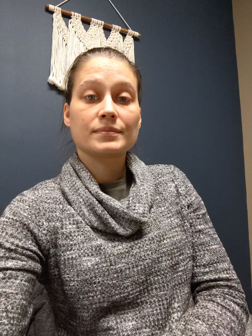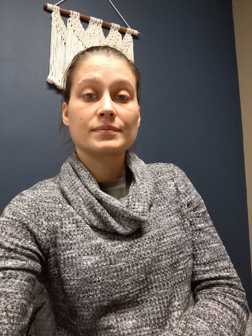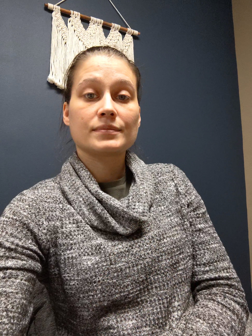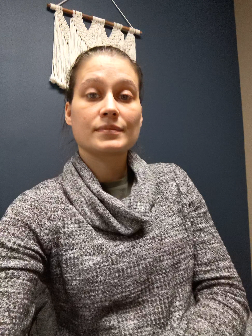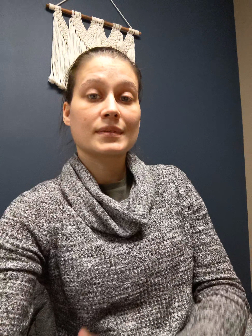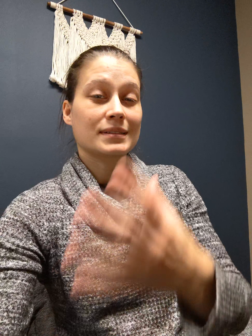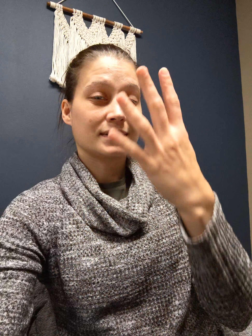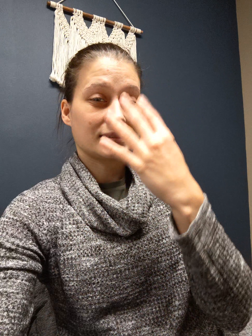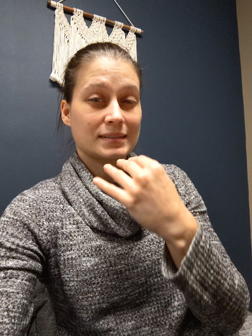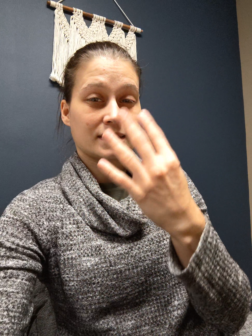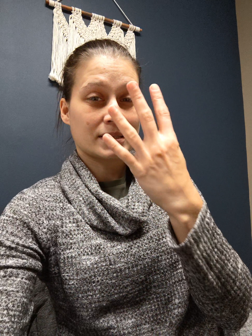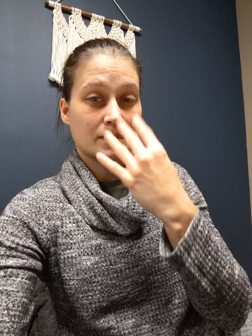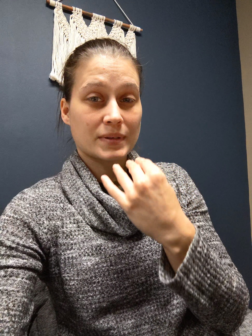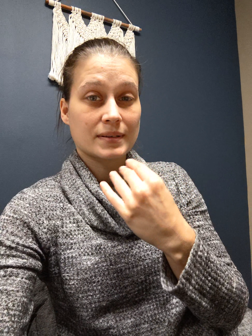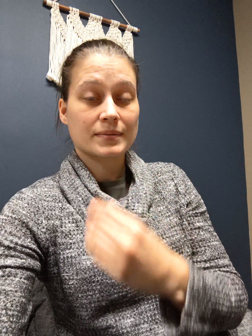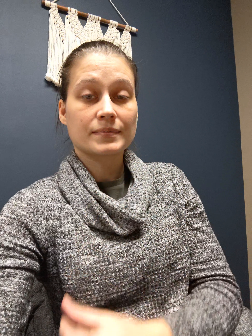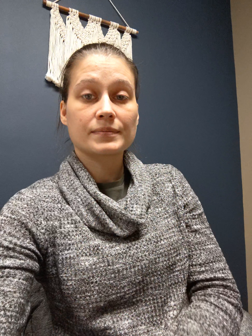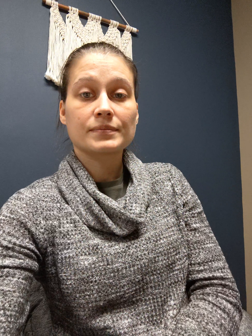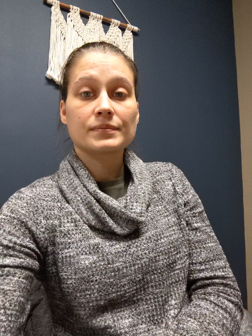sleepy